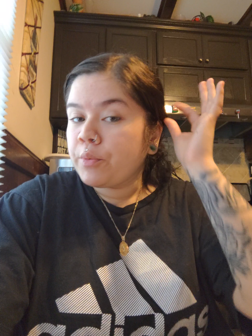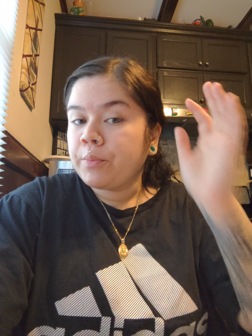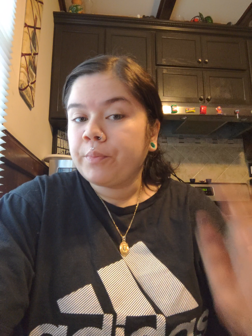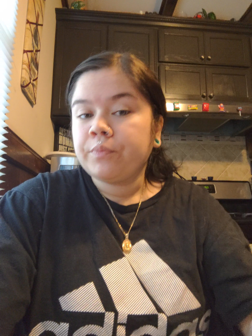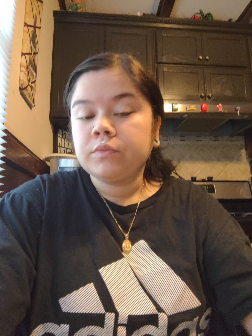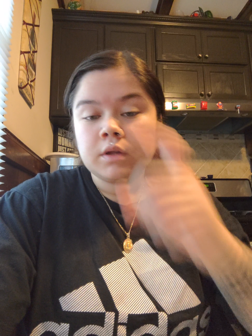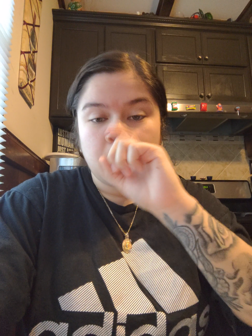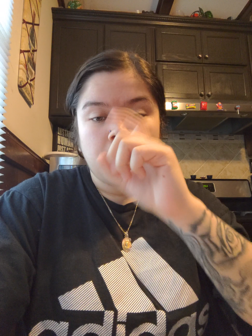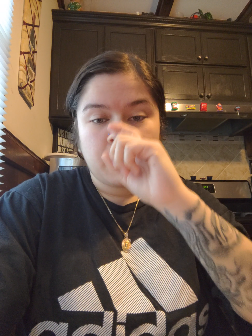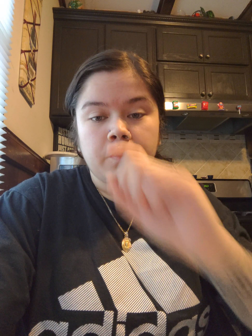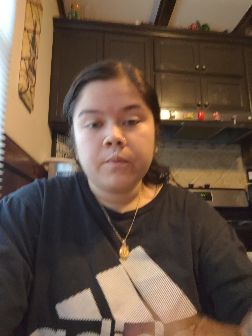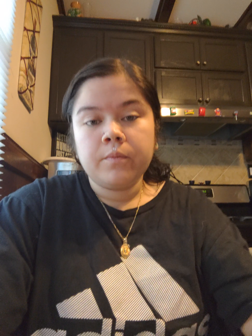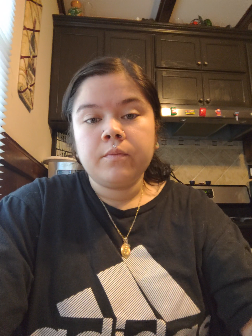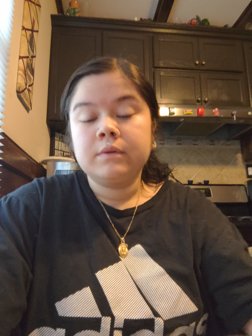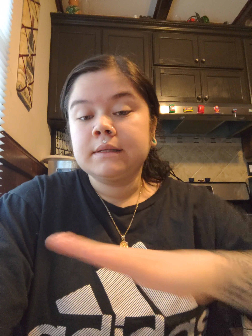doll